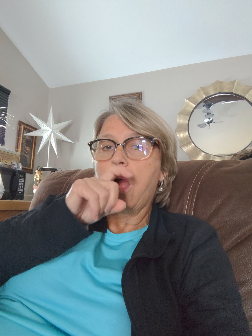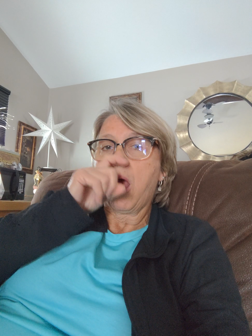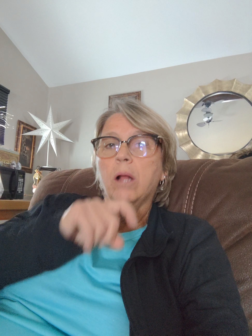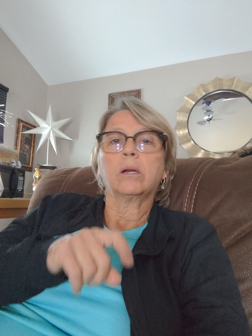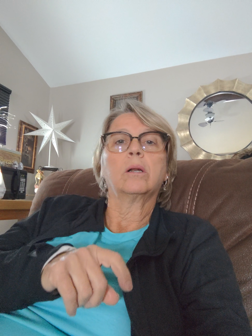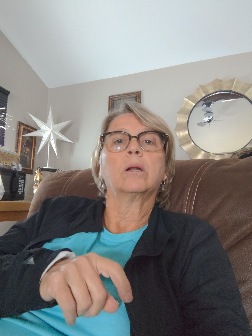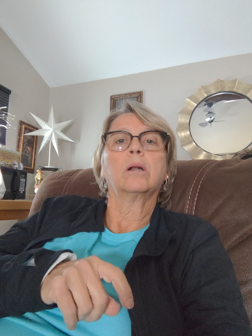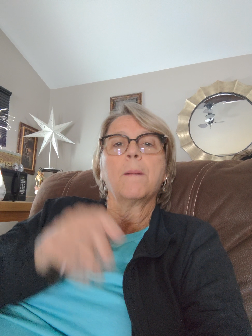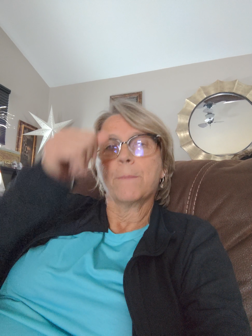doll